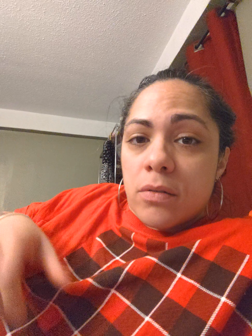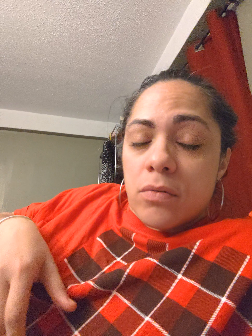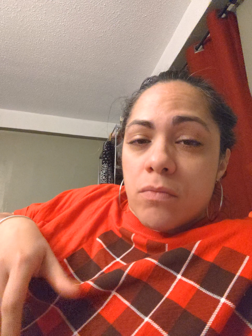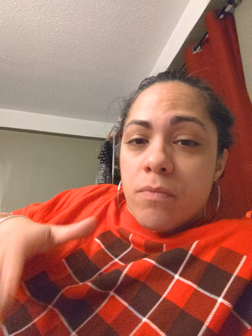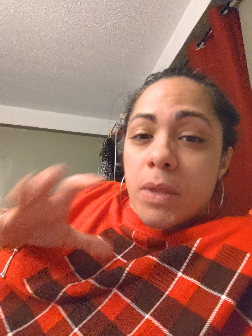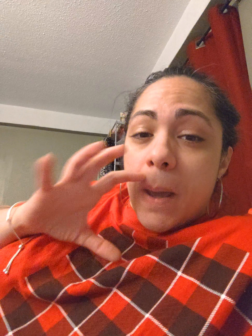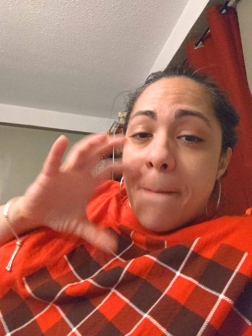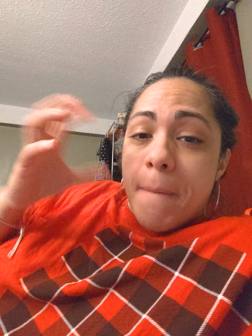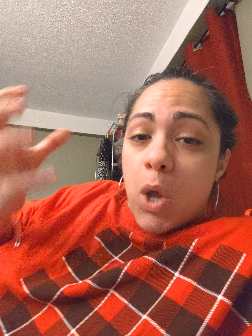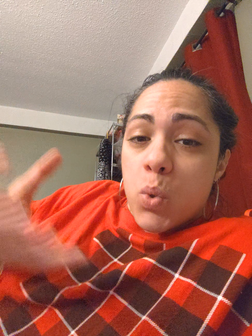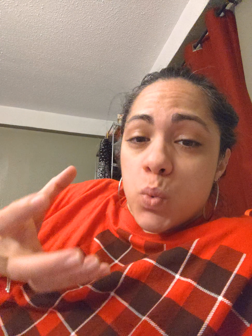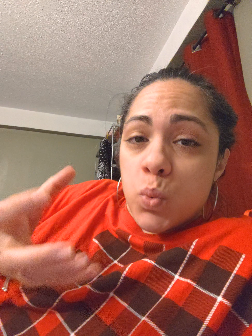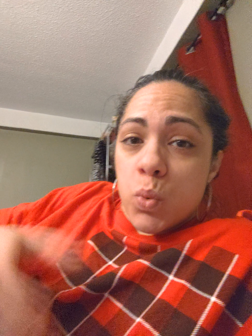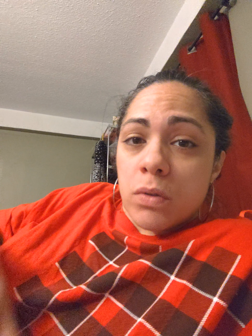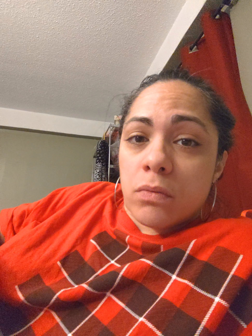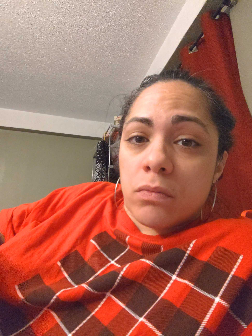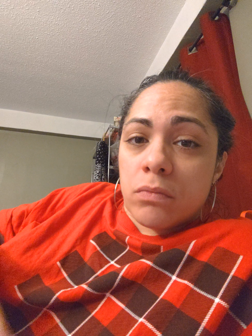balloon